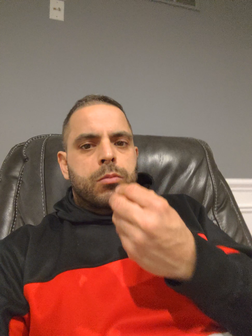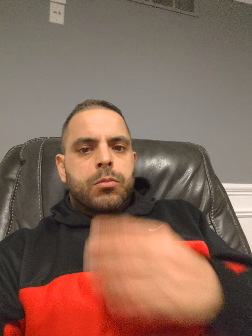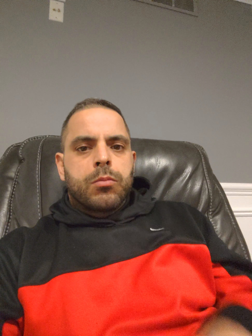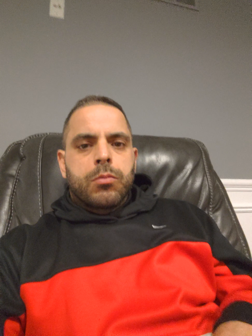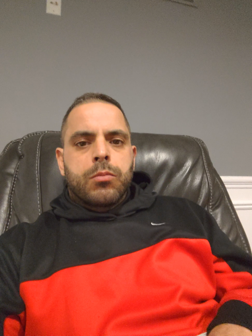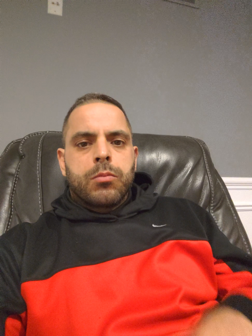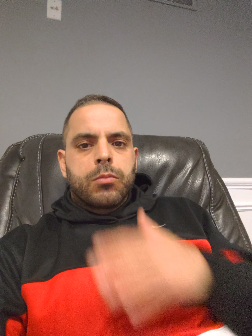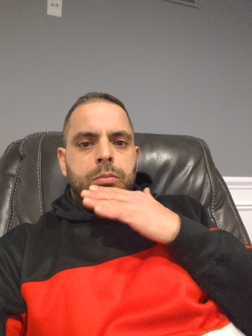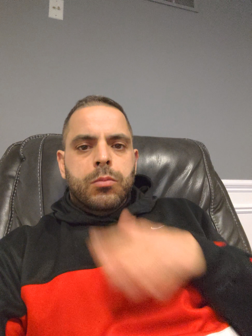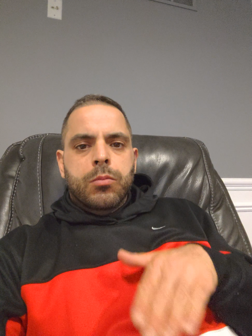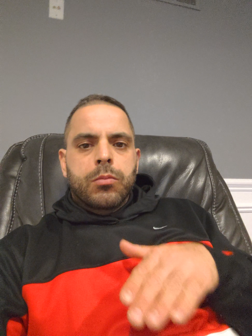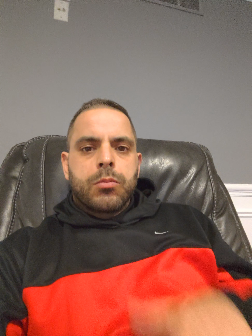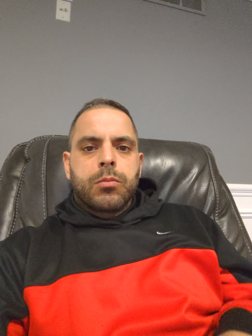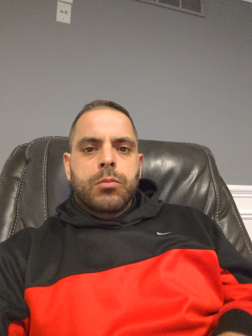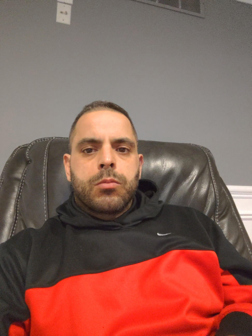quiet